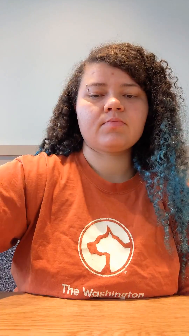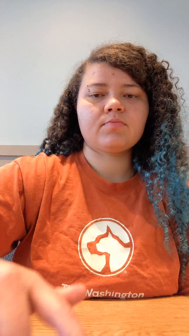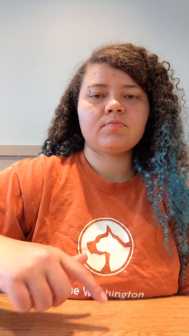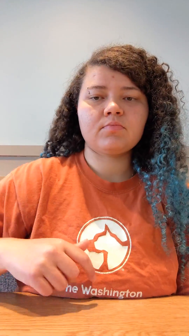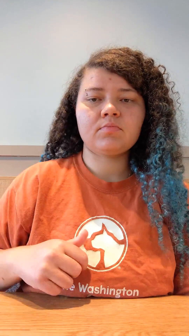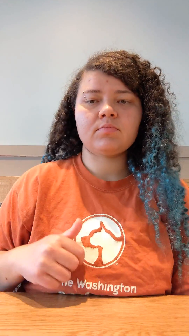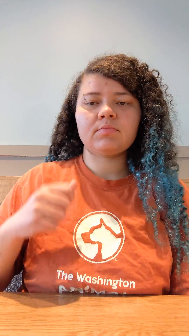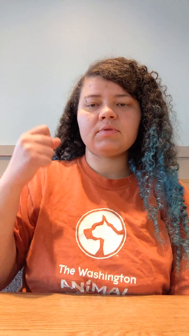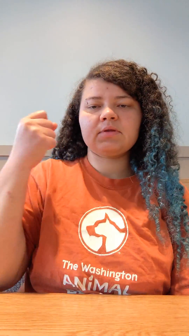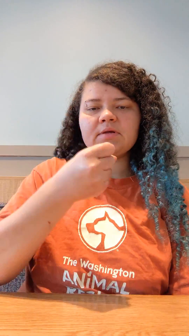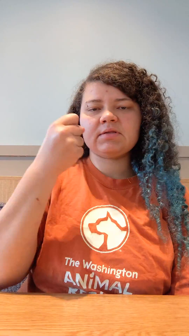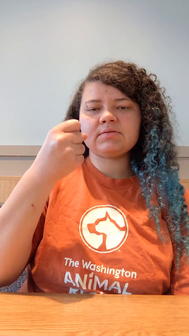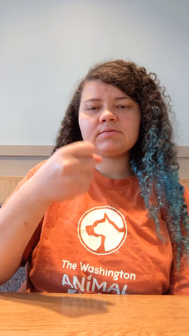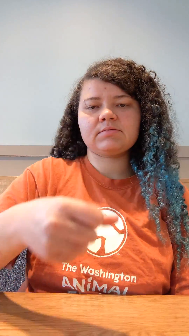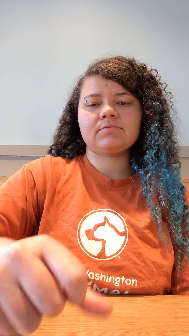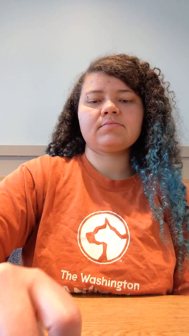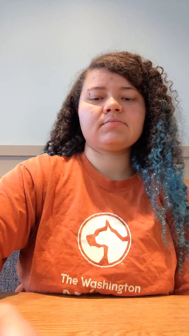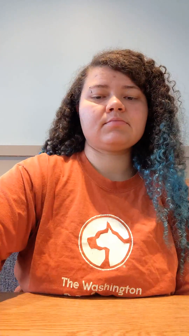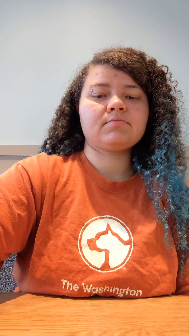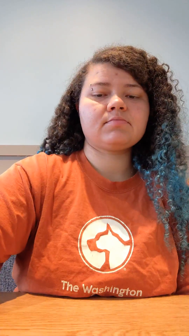hit